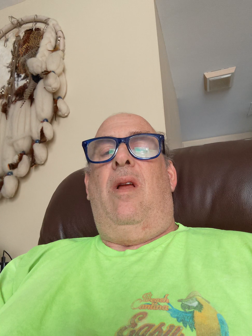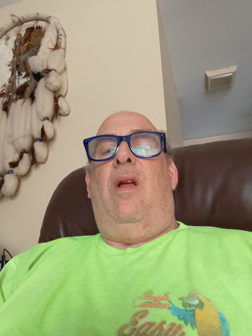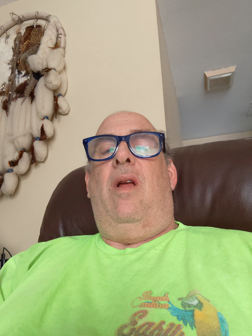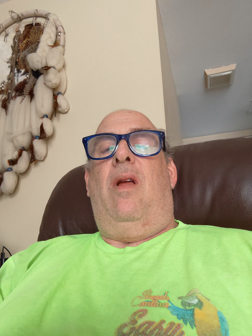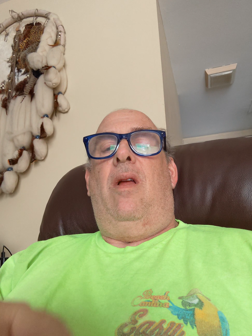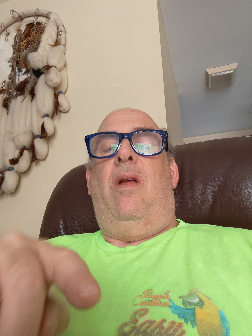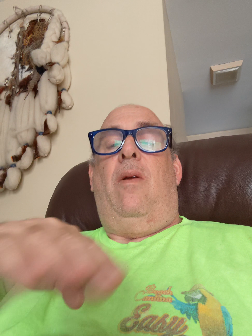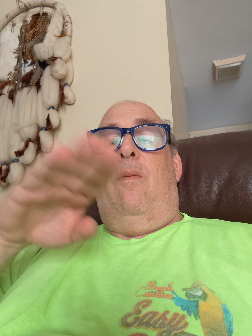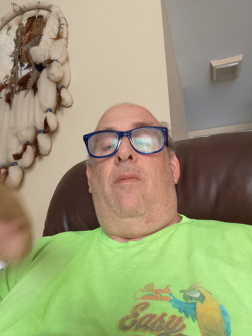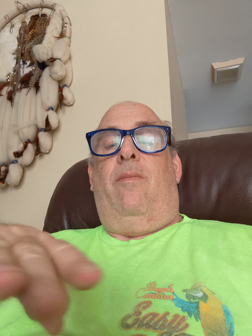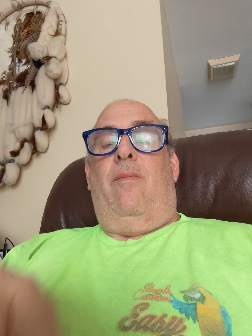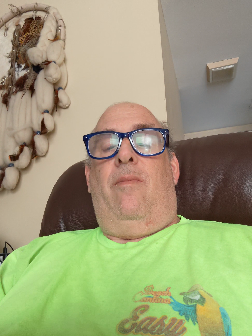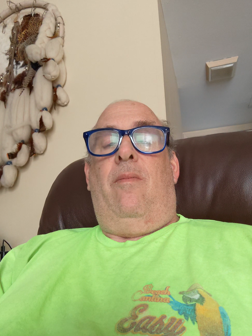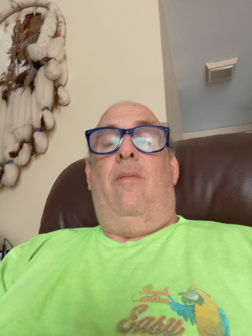pool